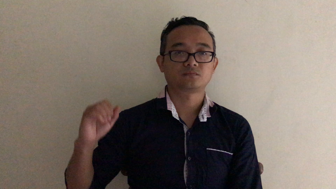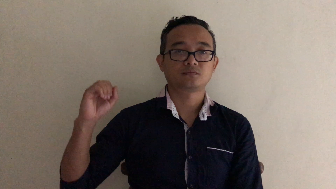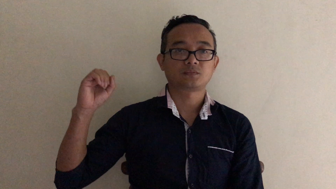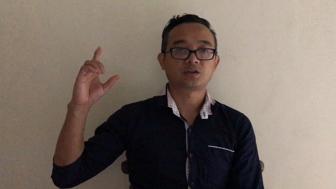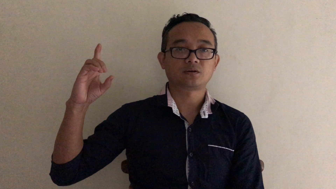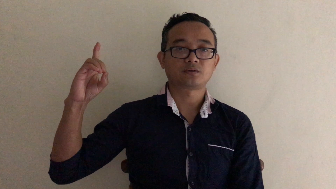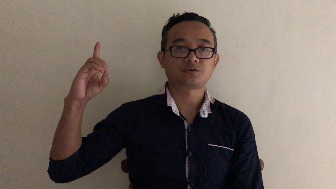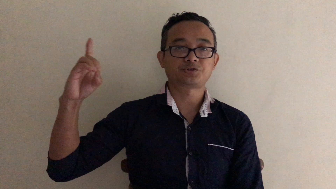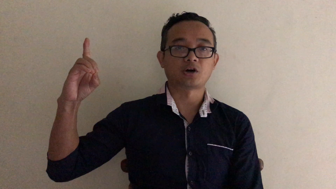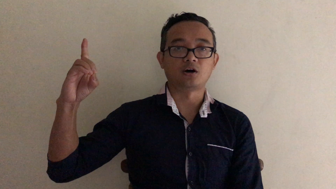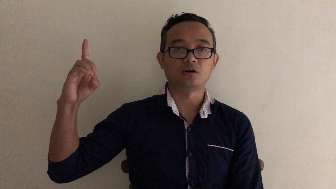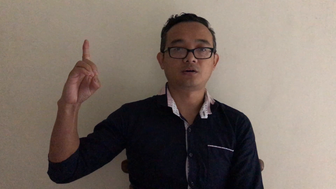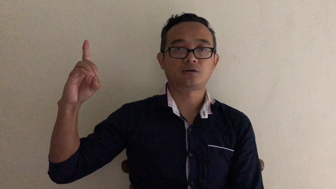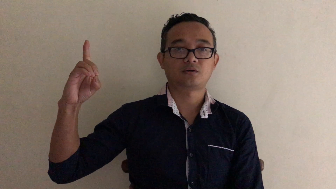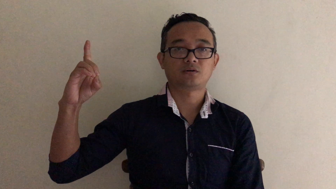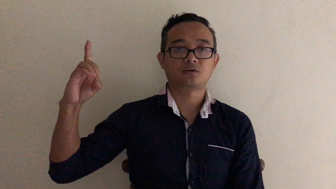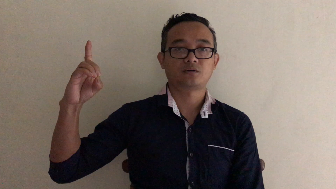ठ